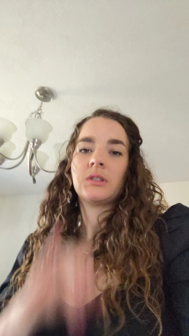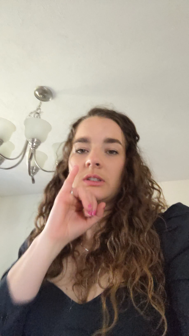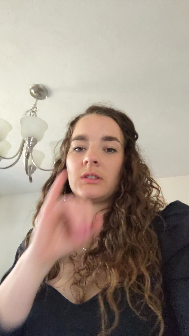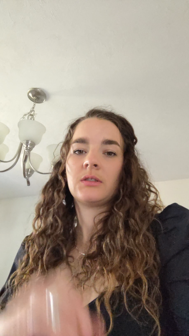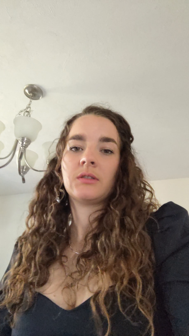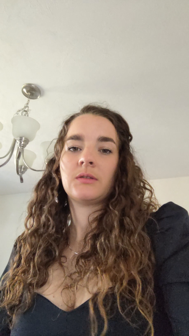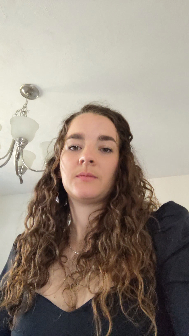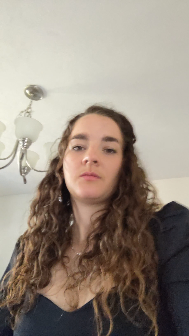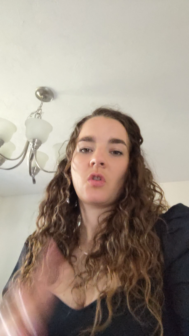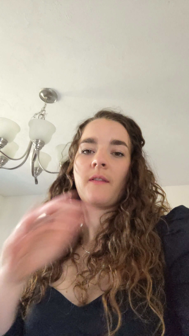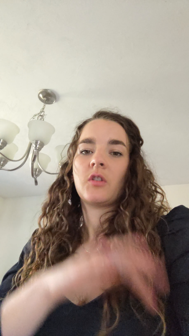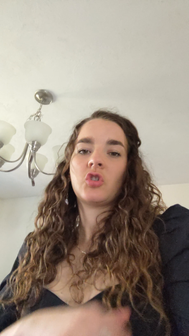cover